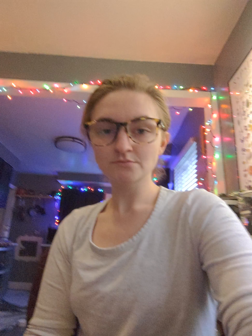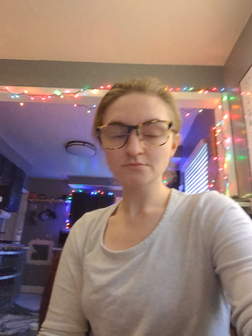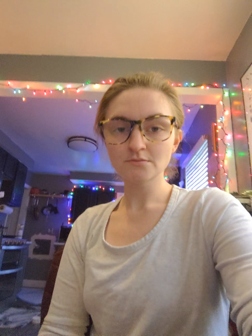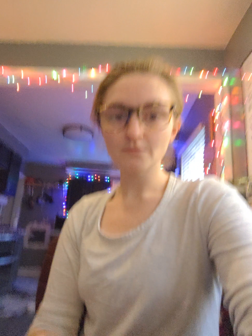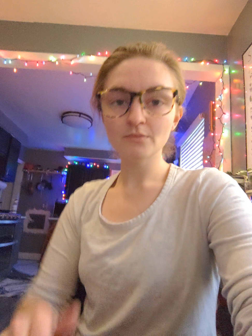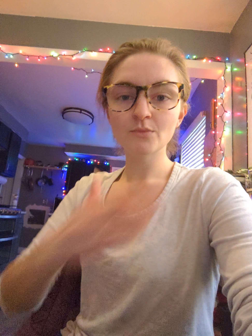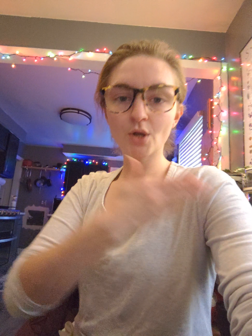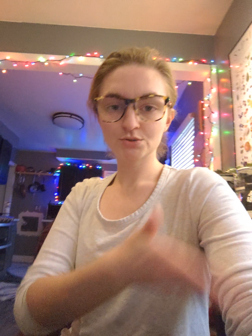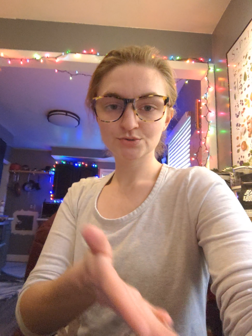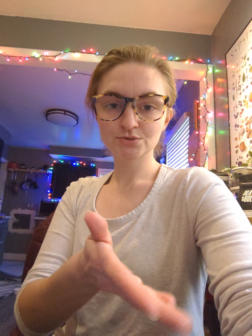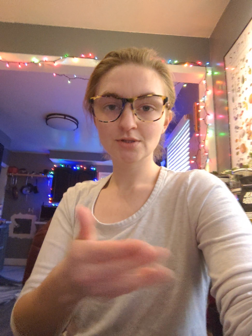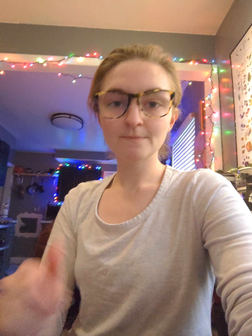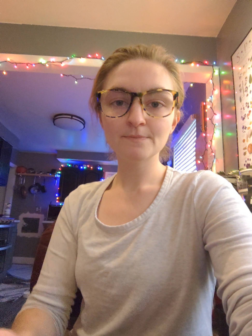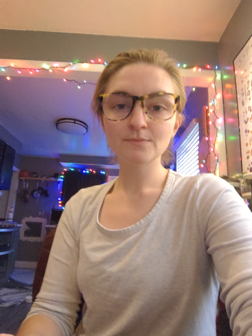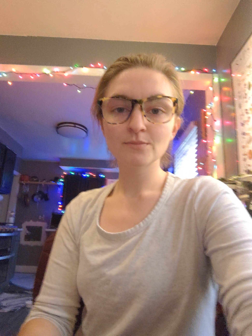arm